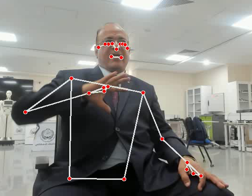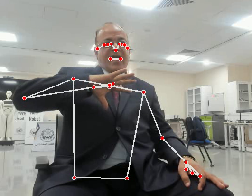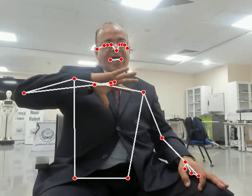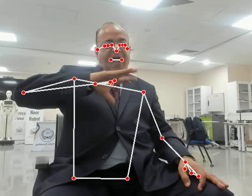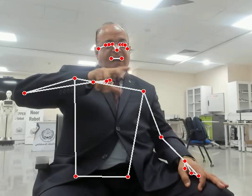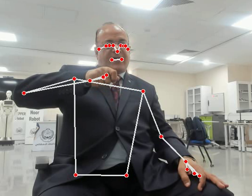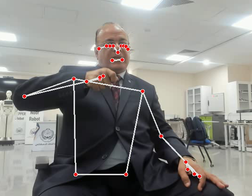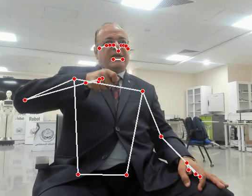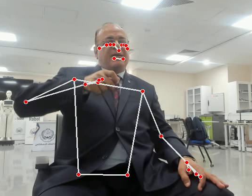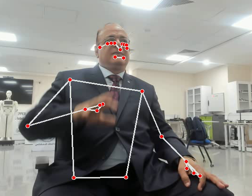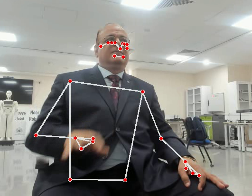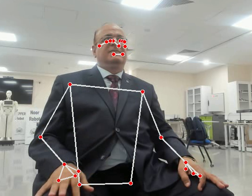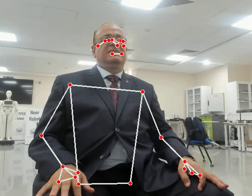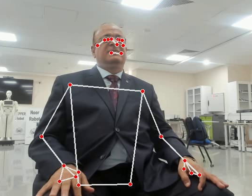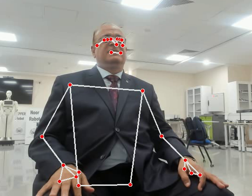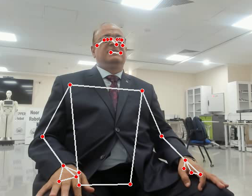harmy